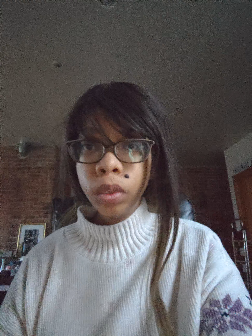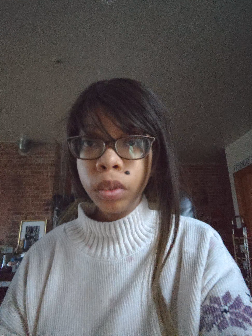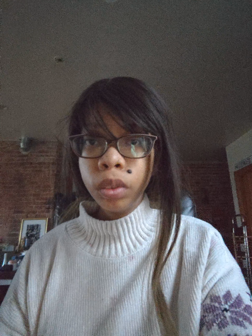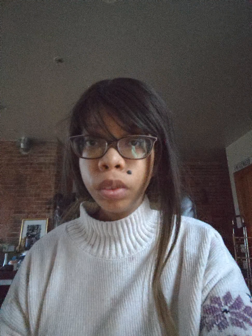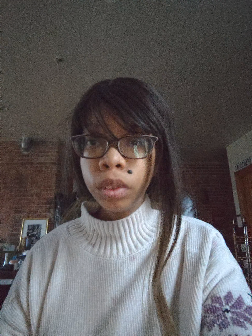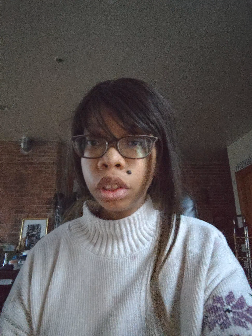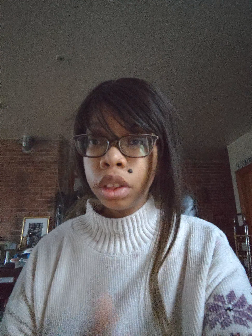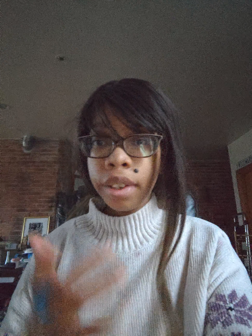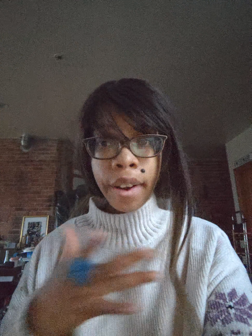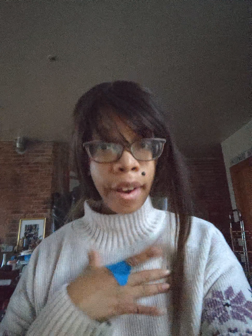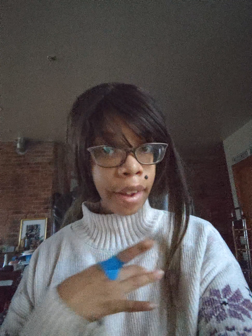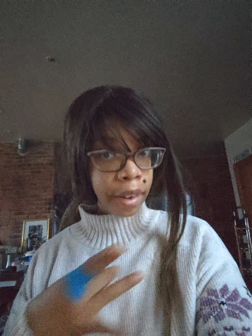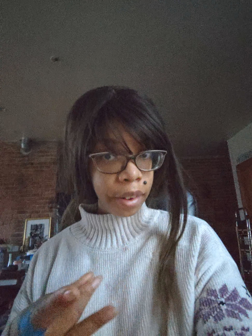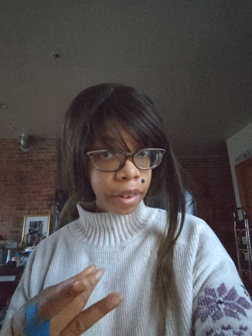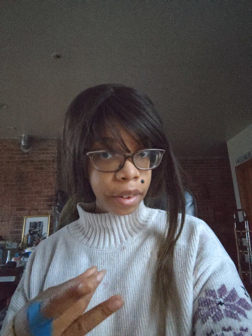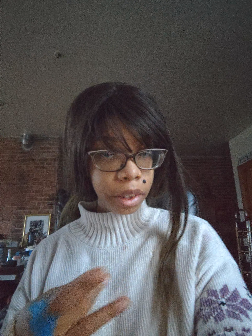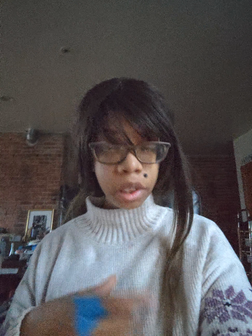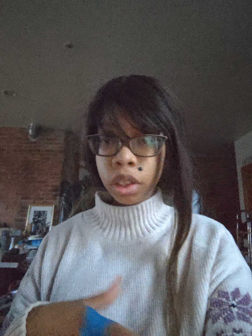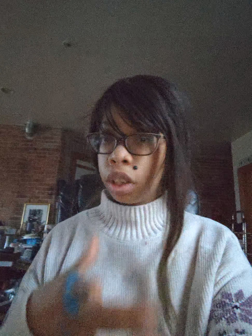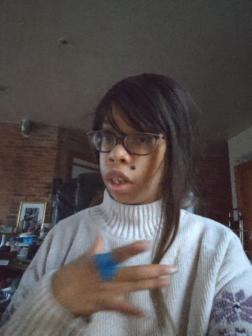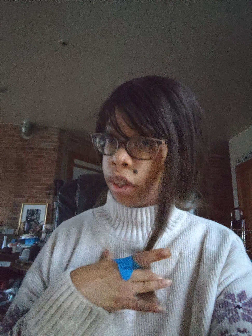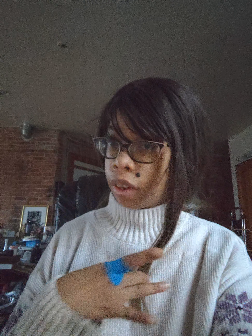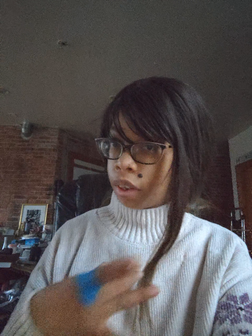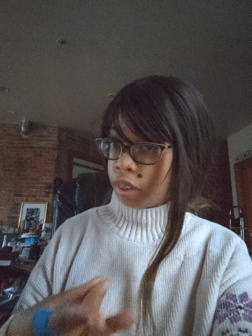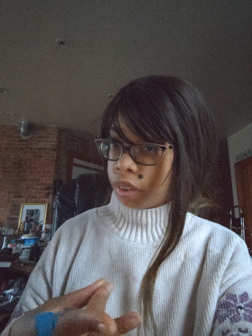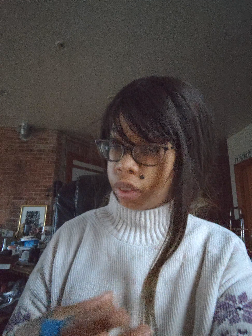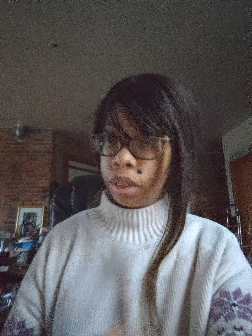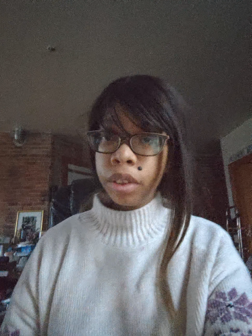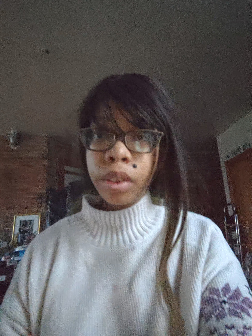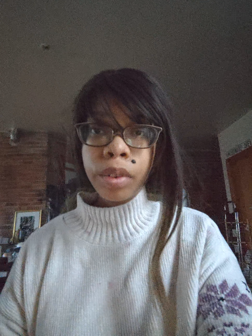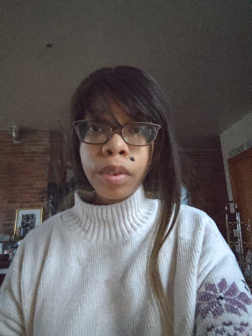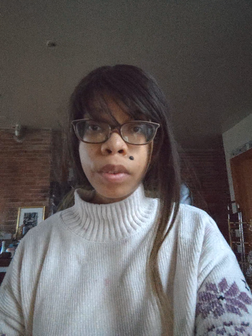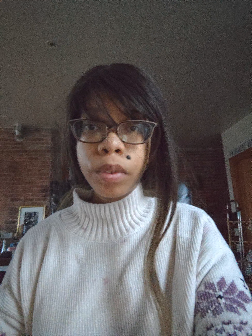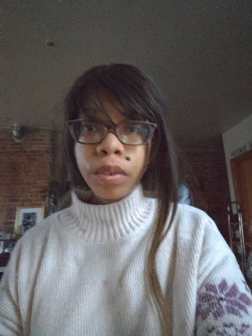like